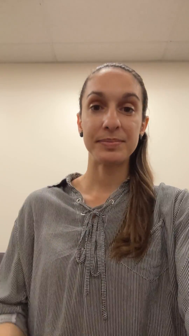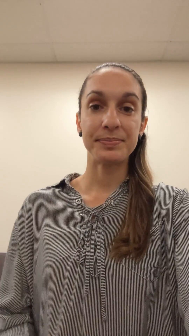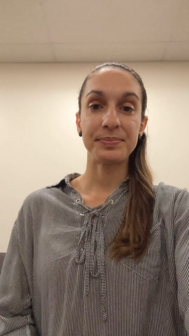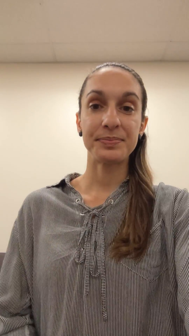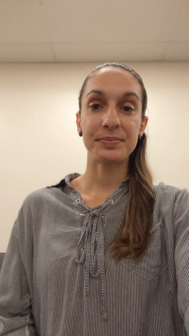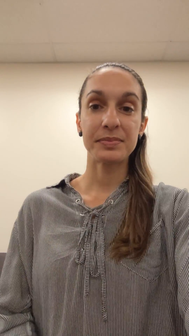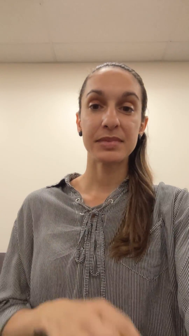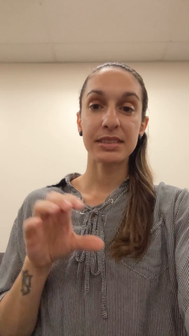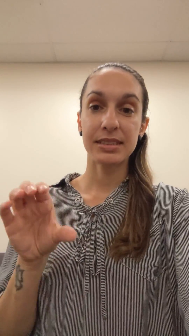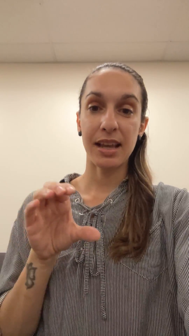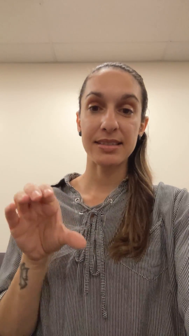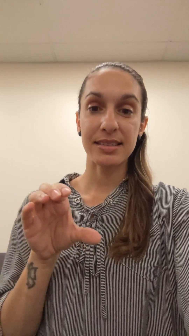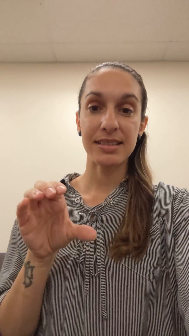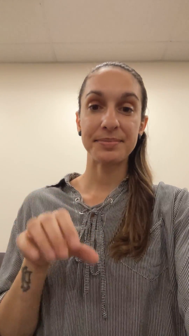does